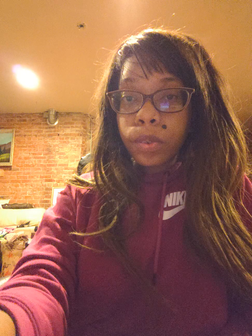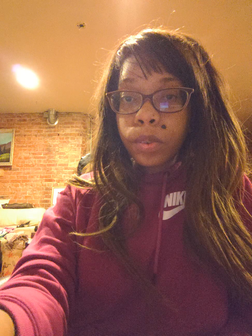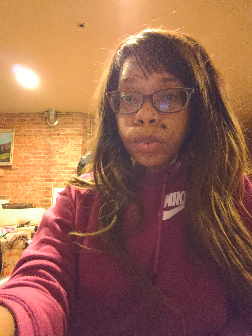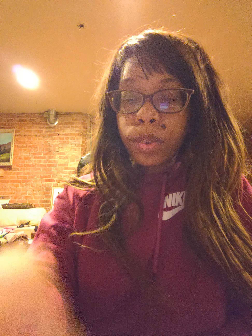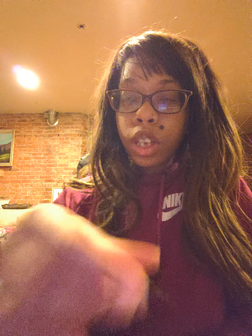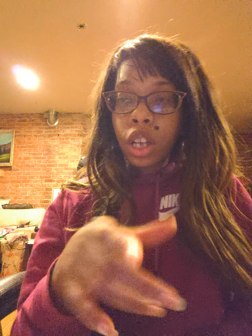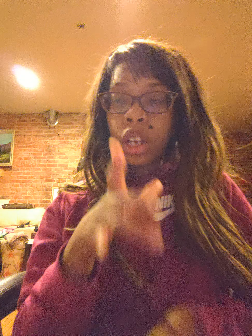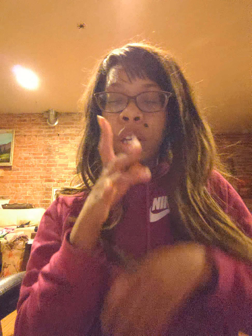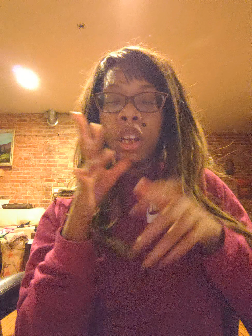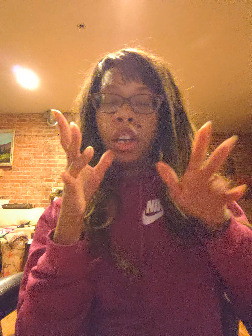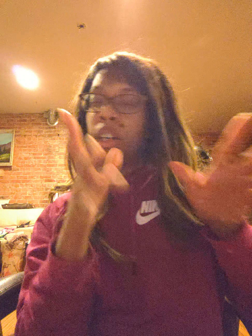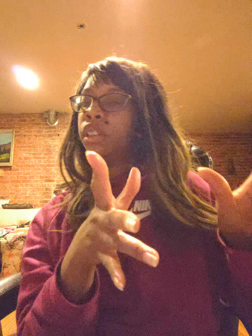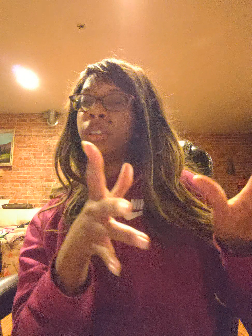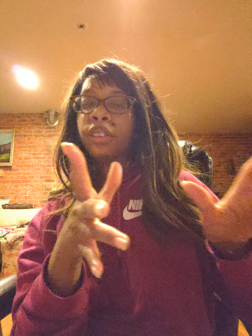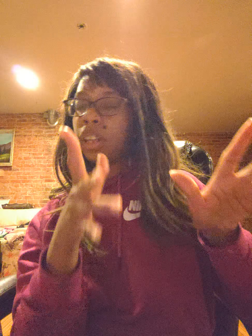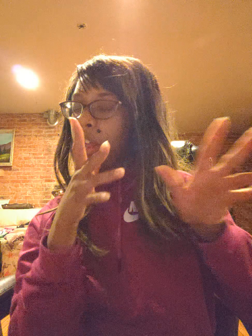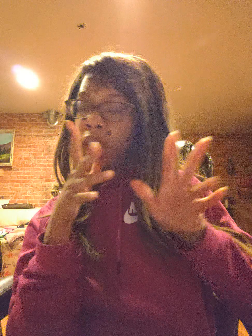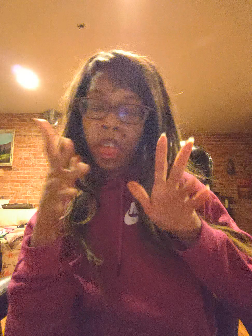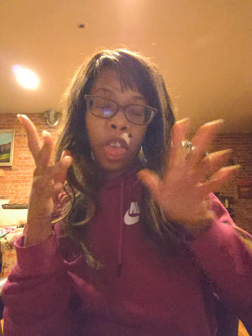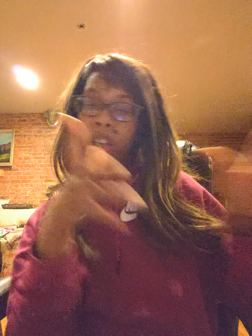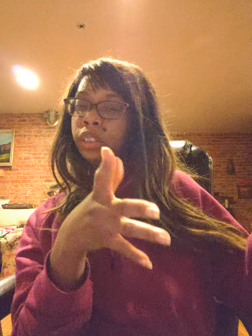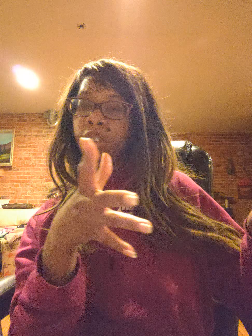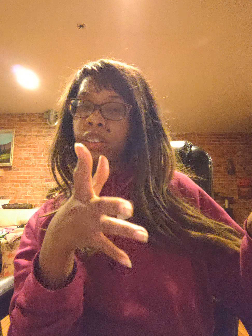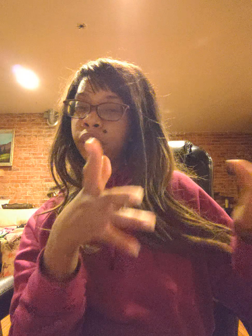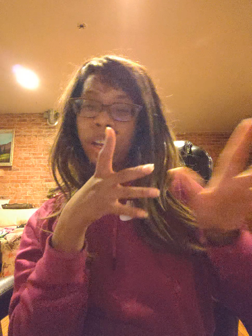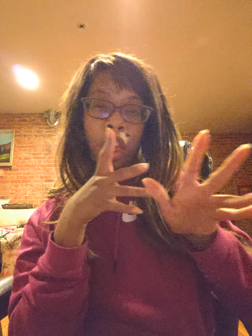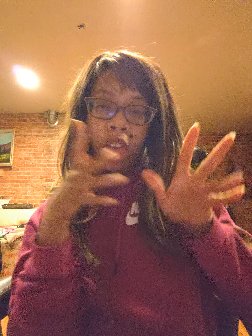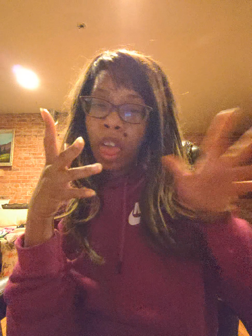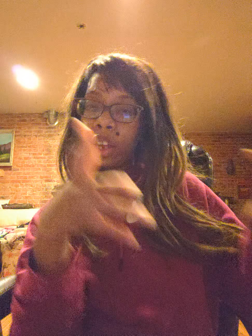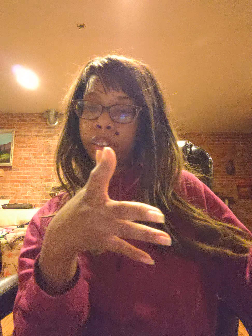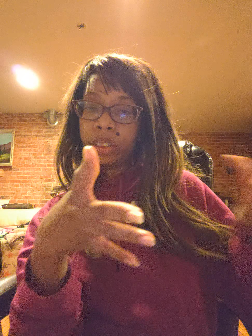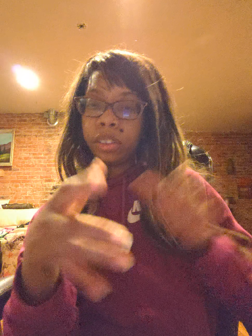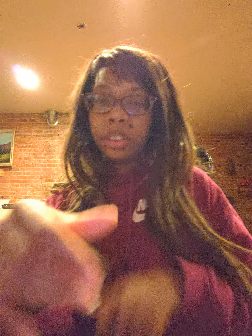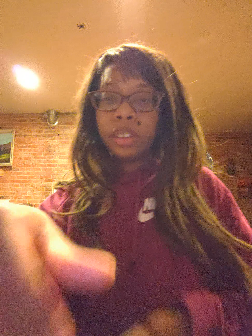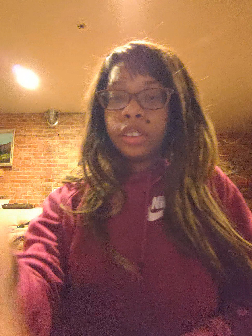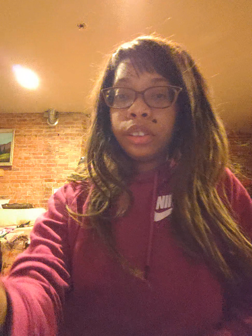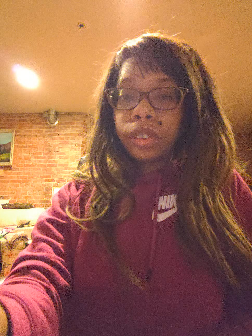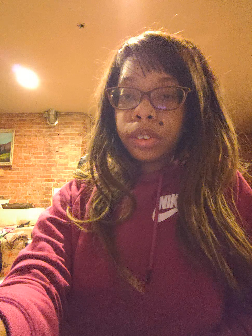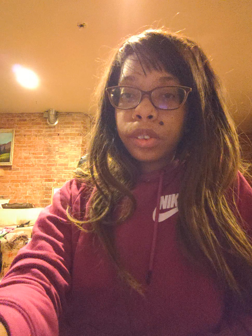hate